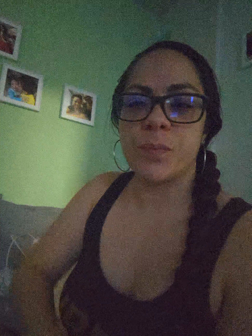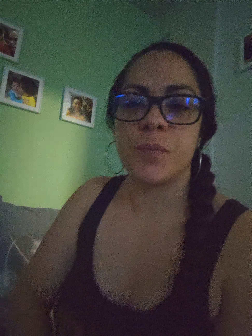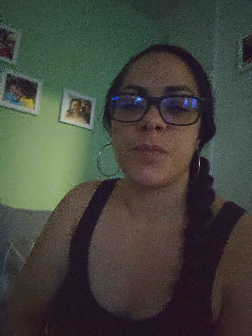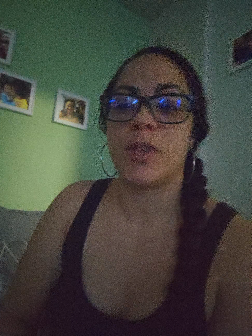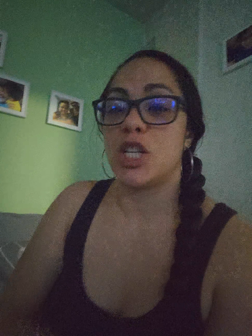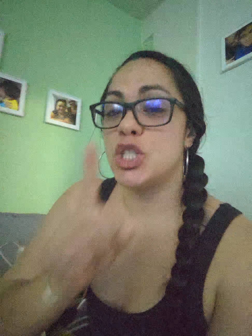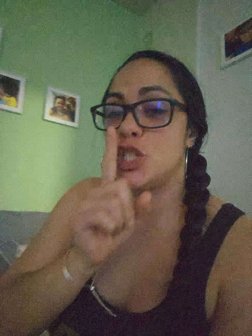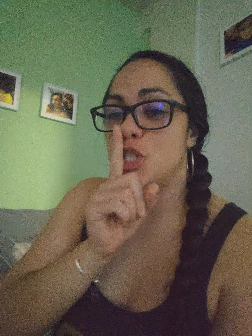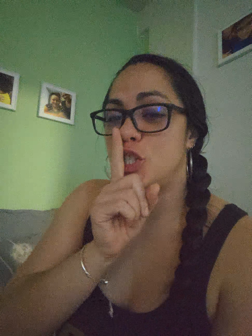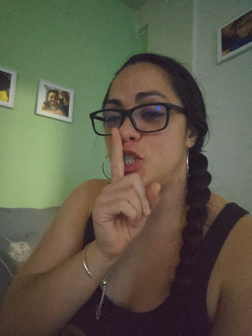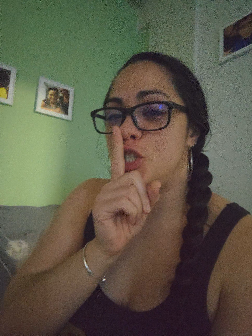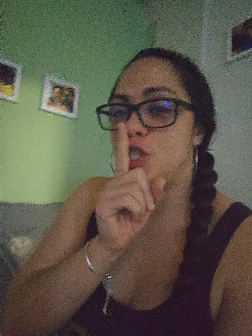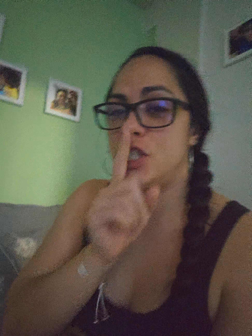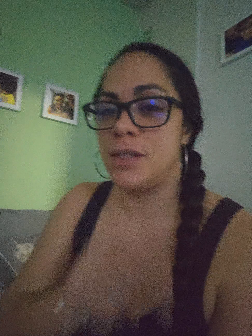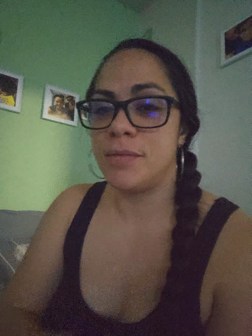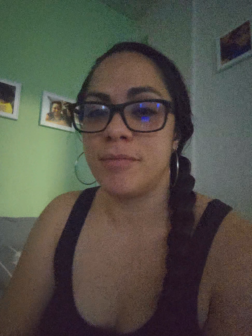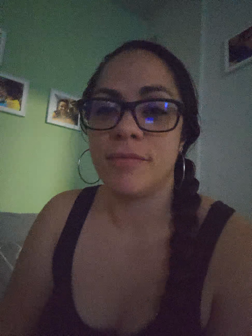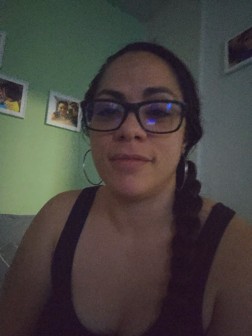shhh